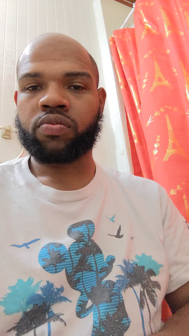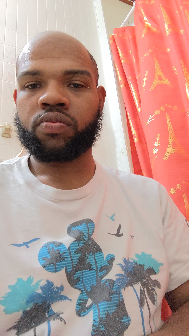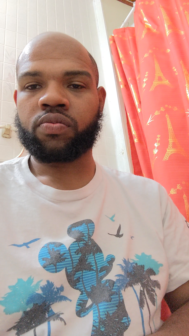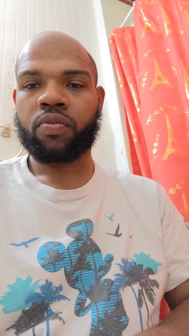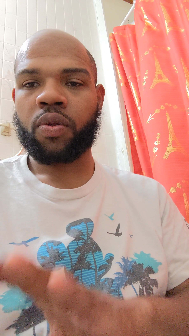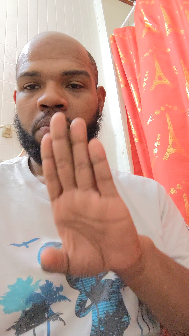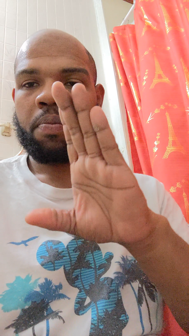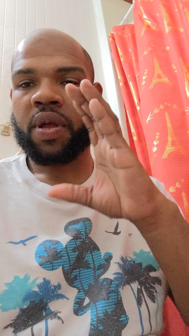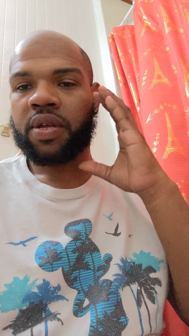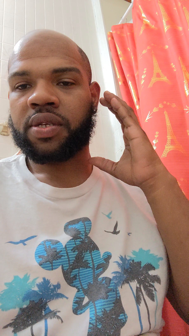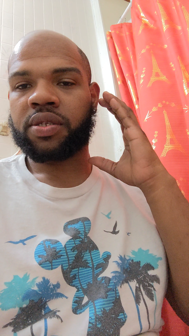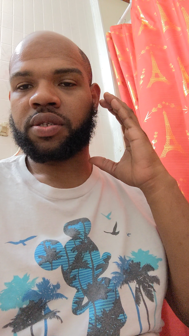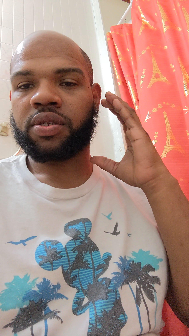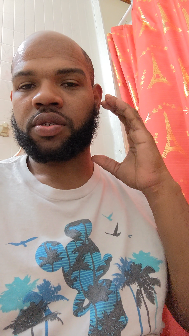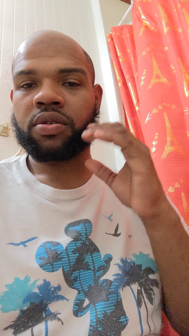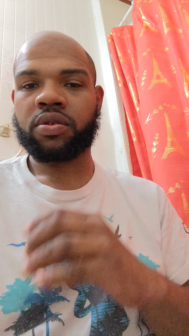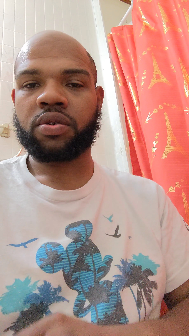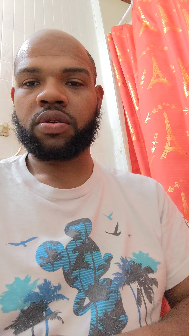bus